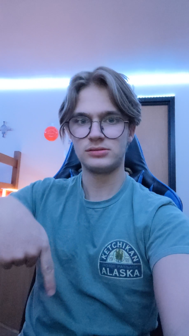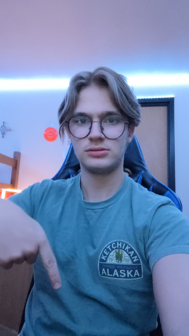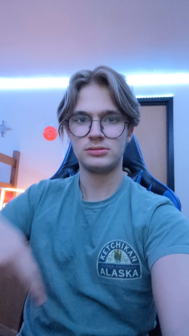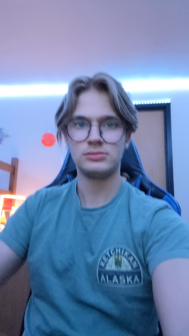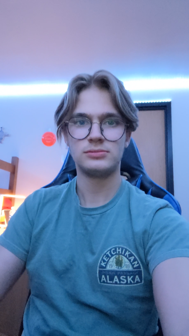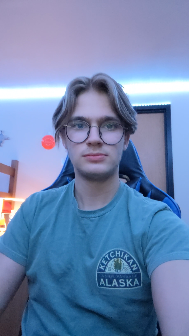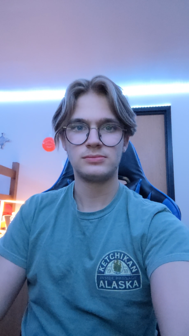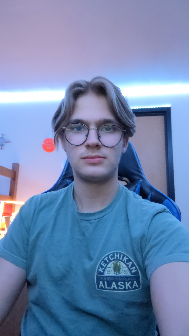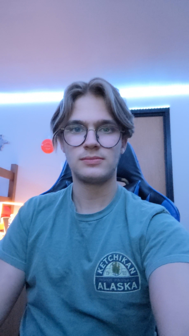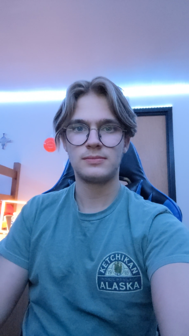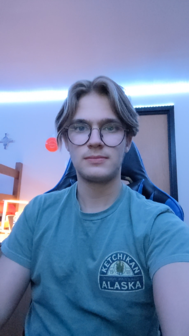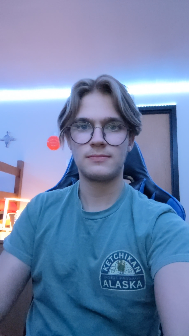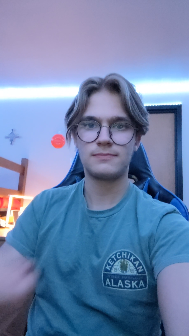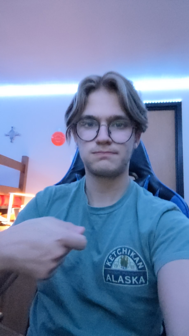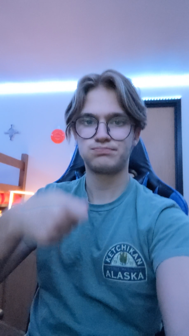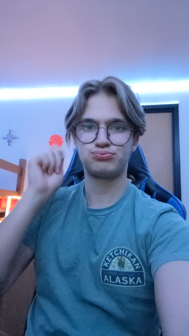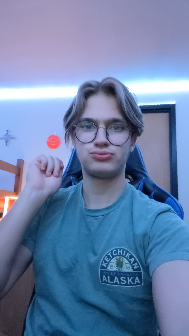rip